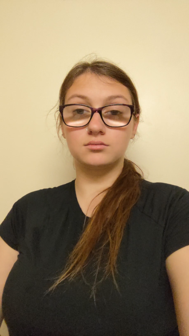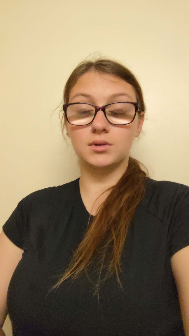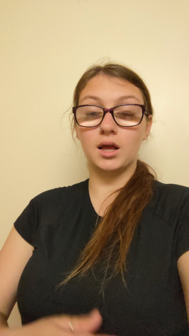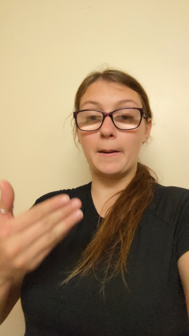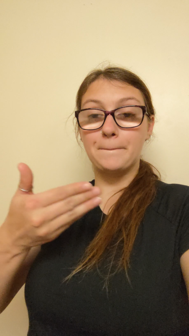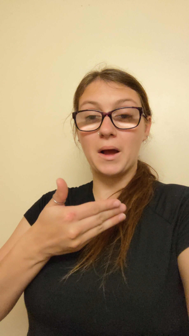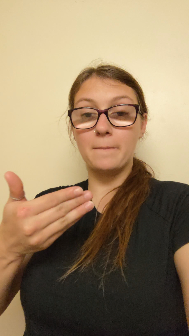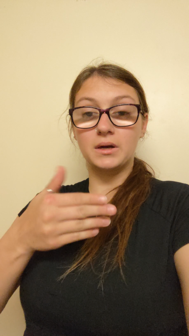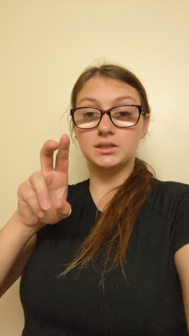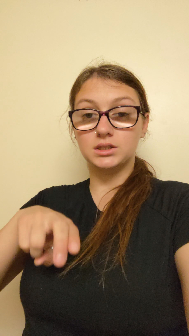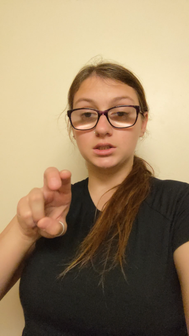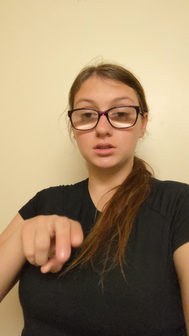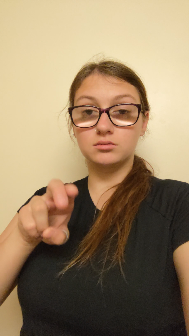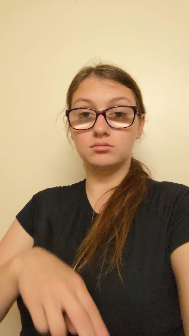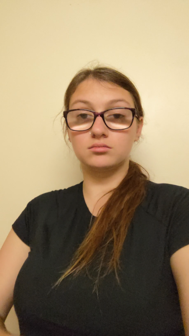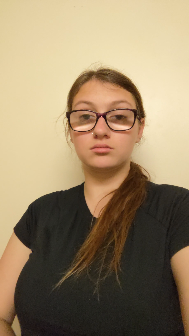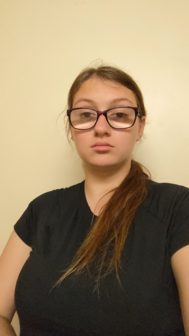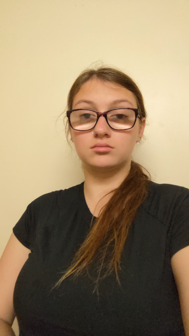babysitter